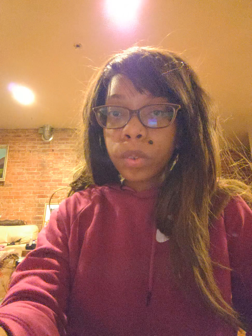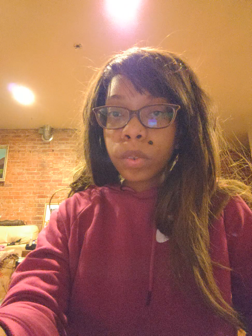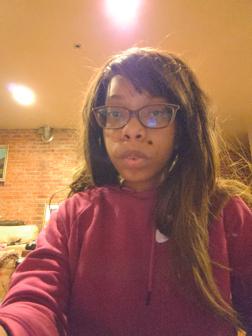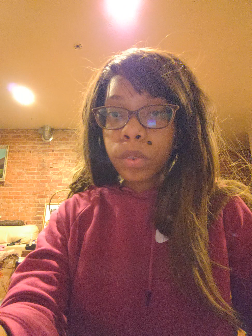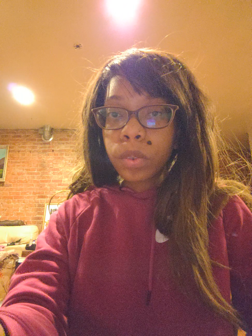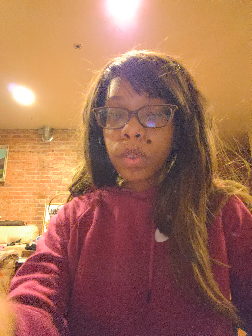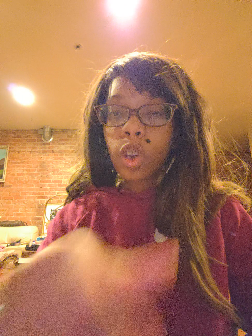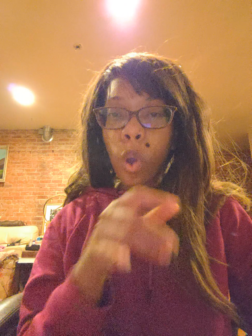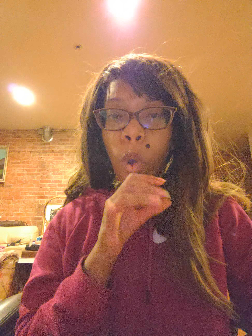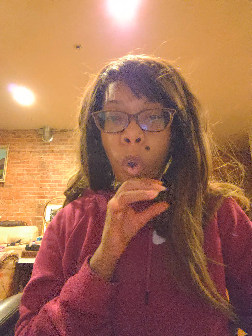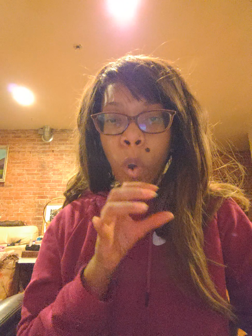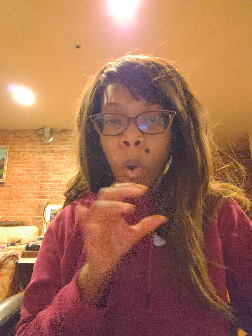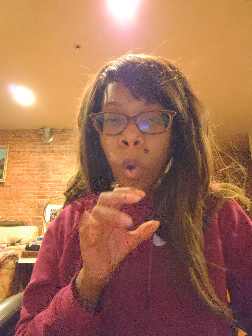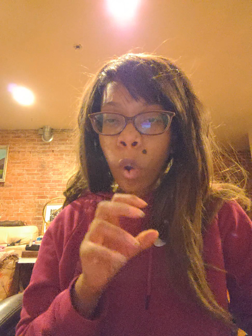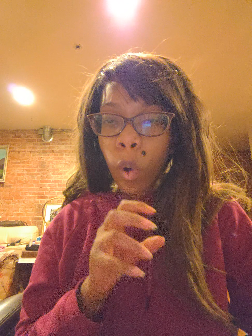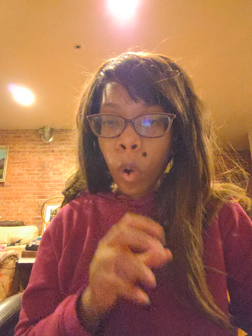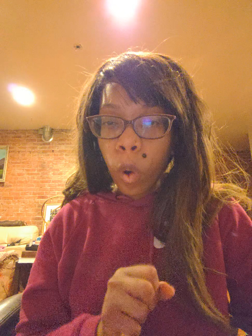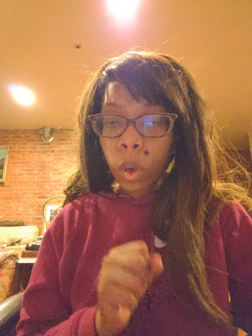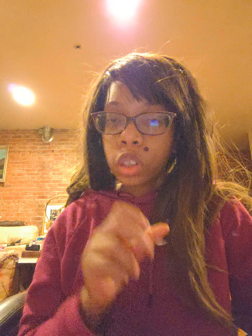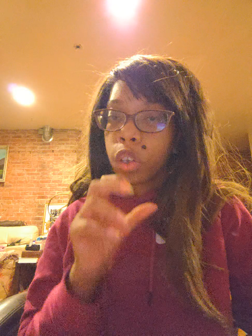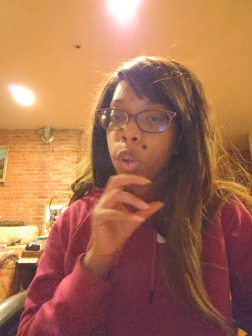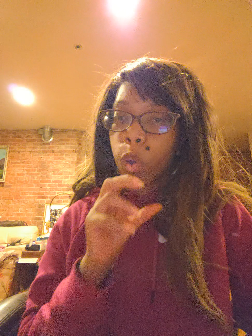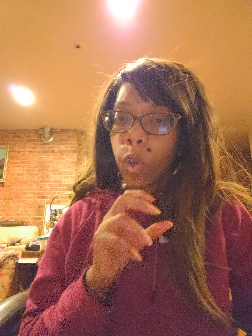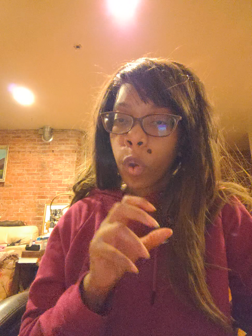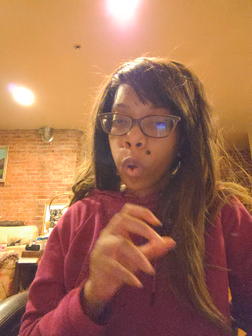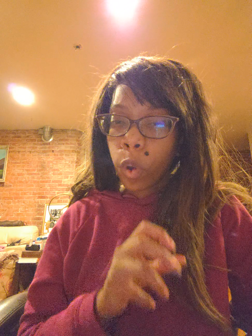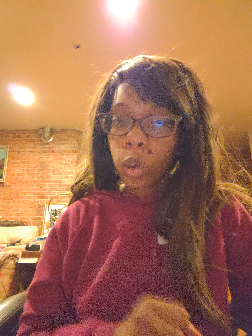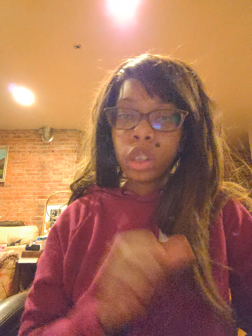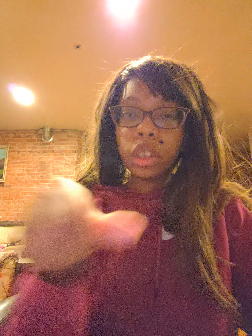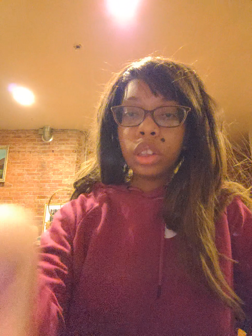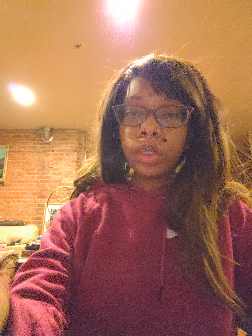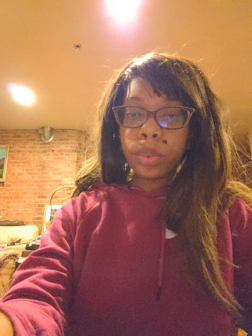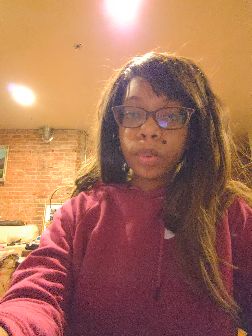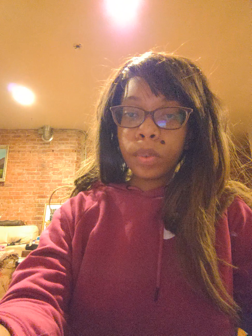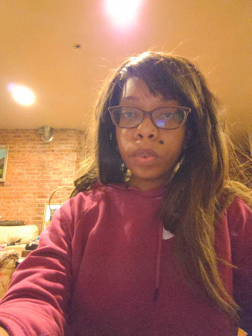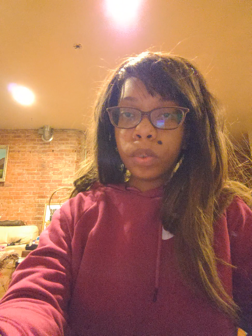old